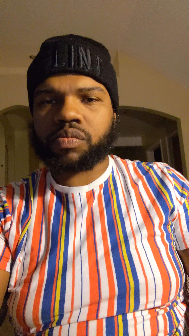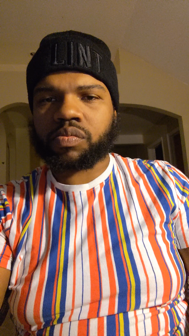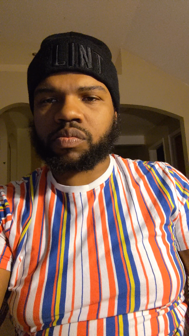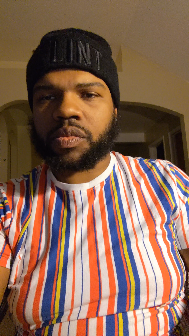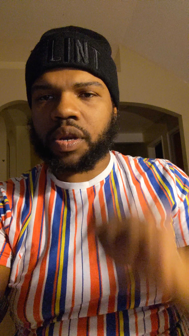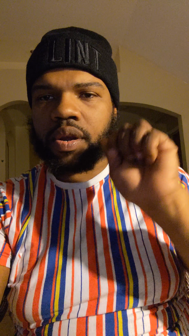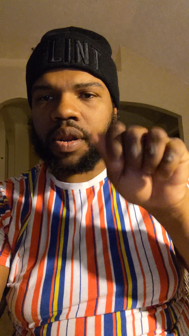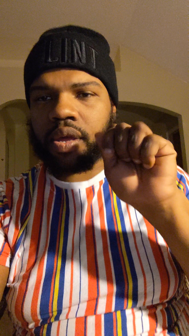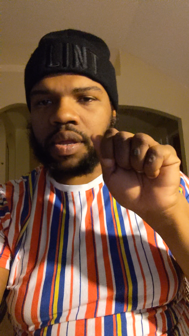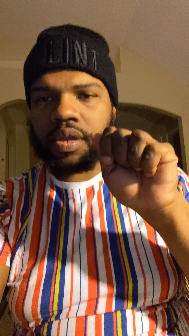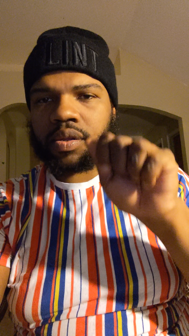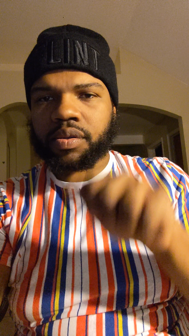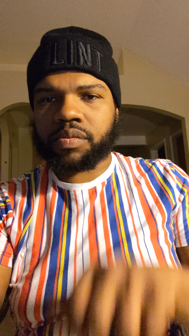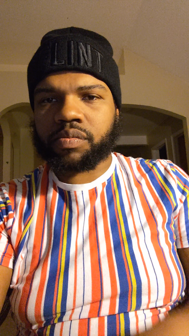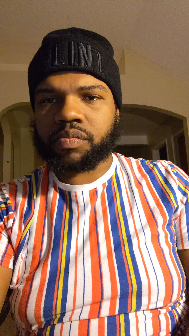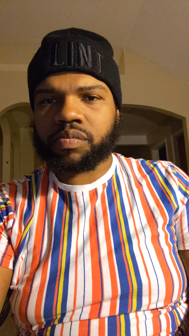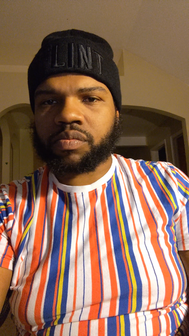knock